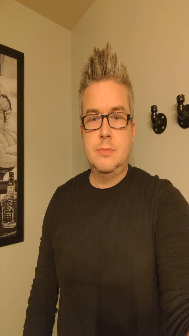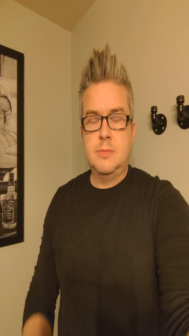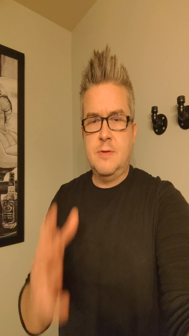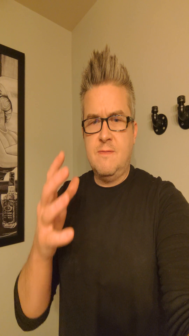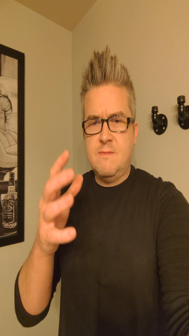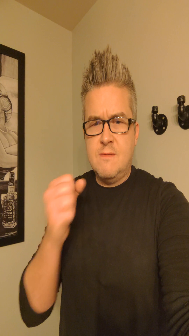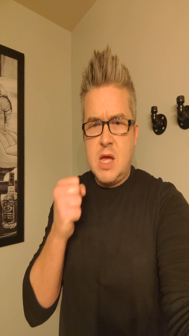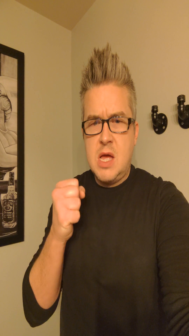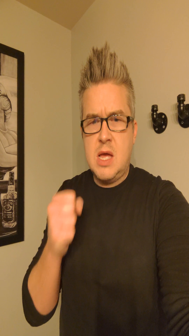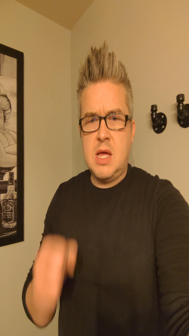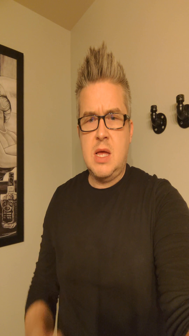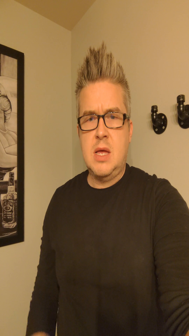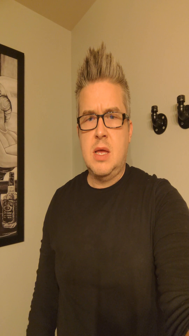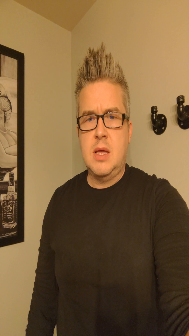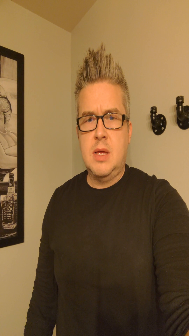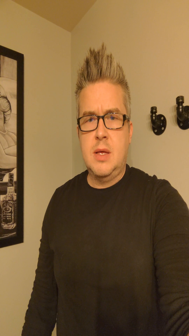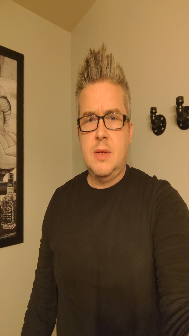fast